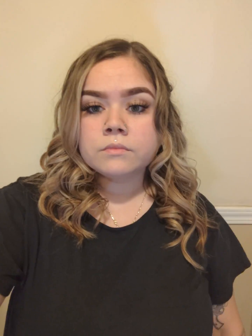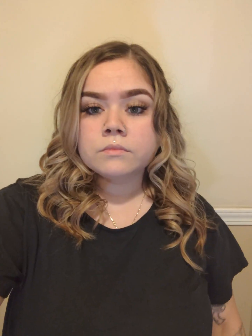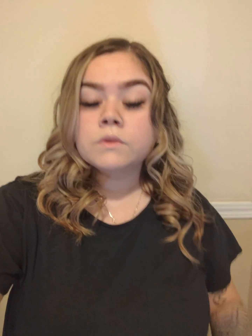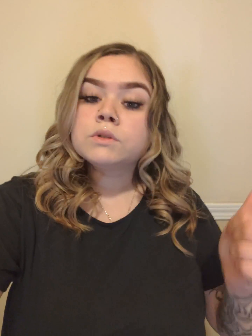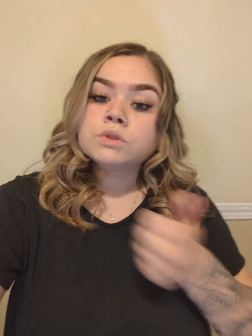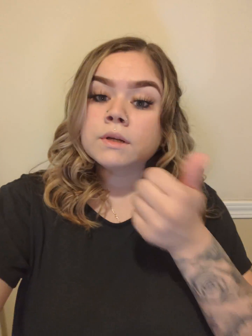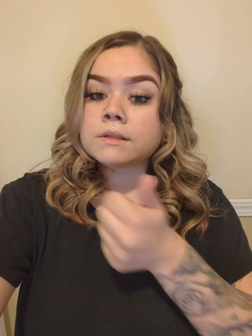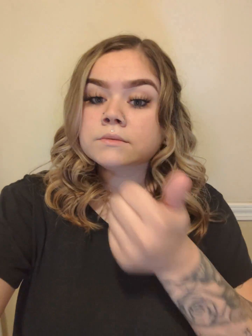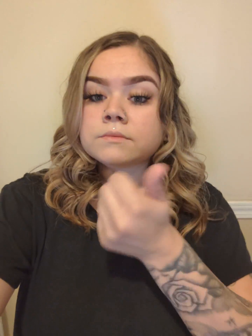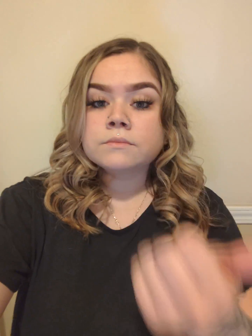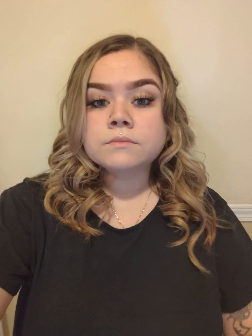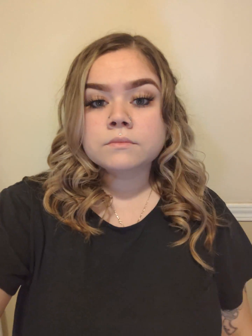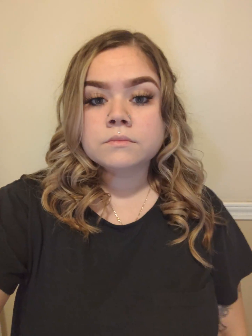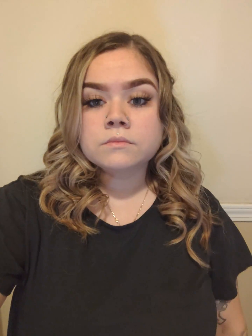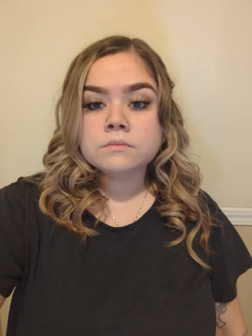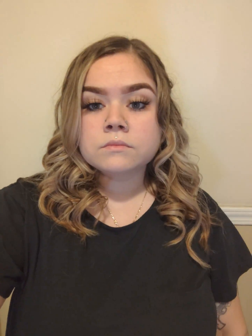chase